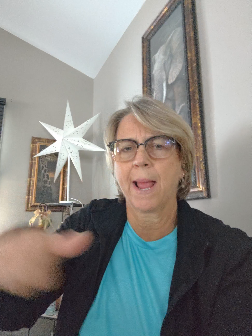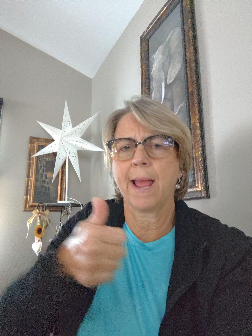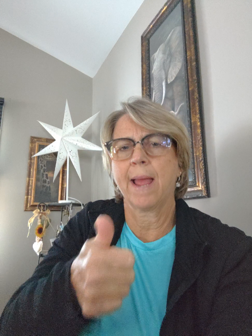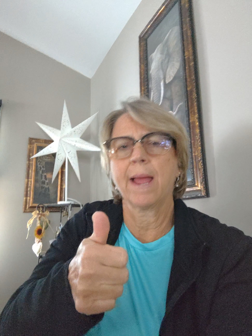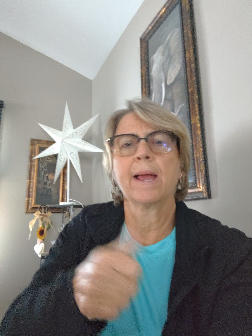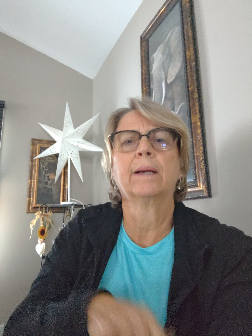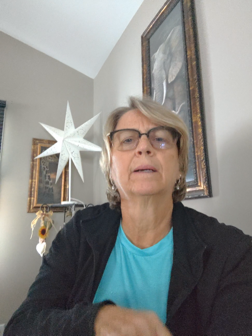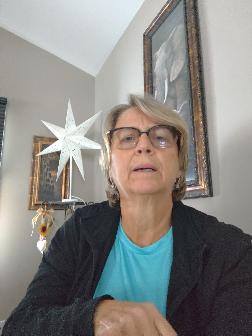beside